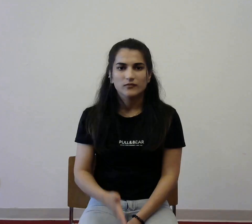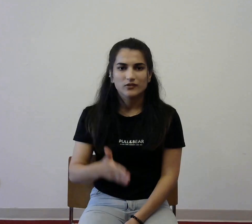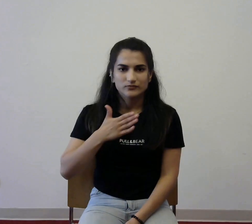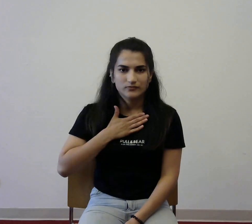mən